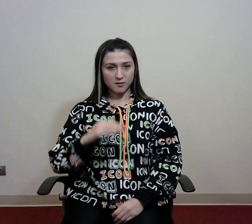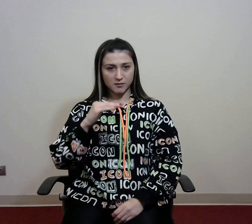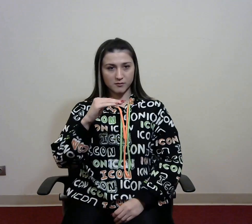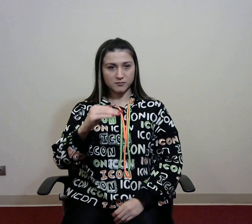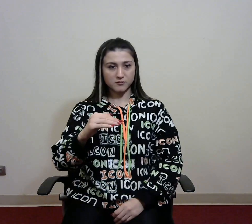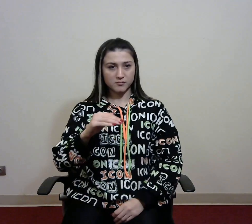siz